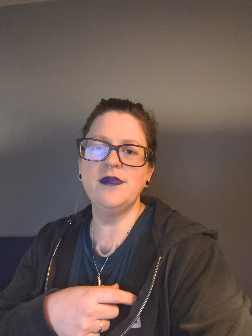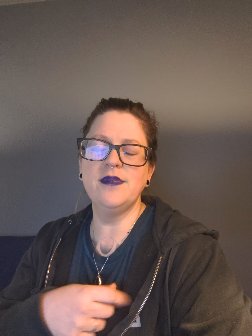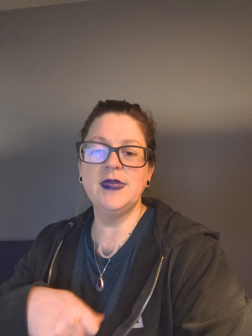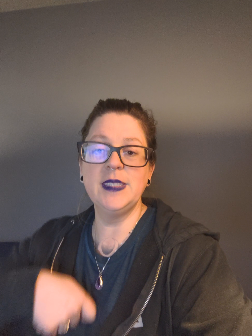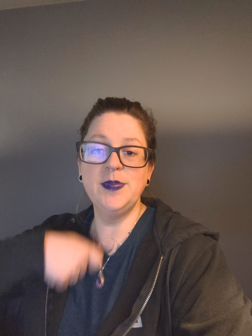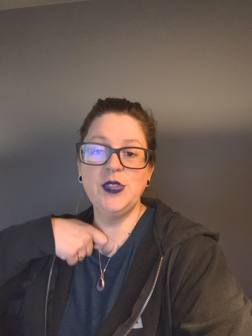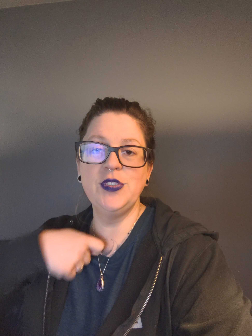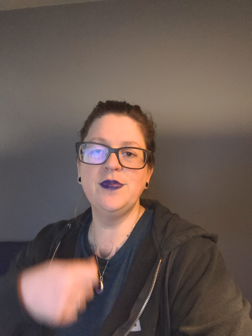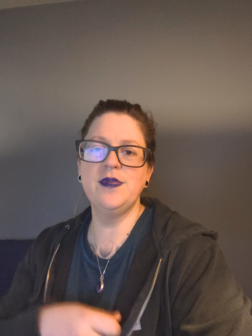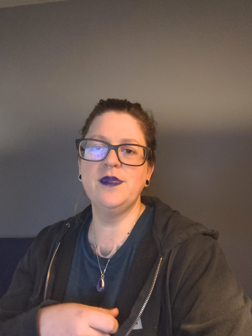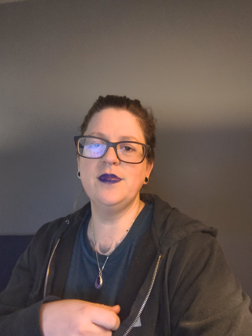zipper